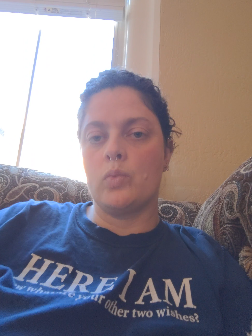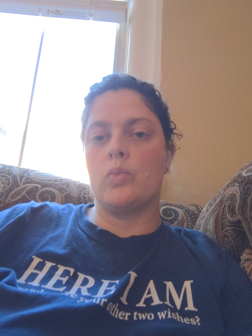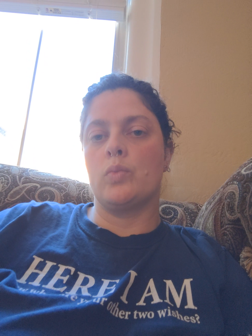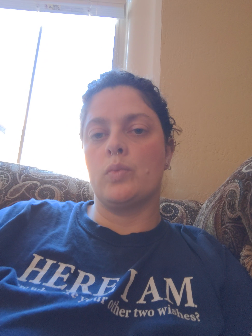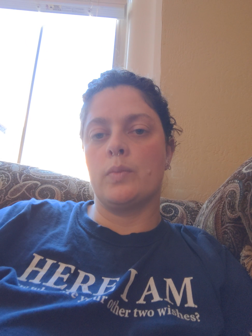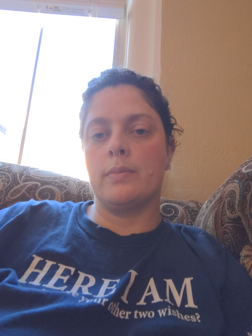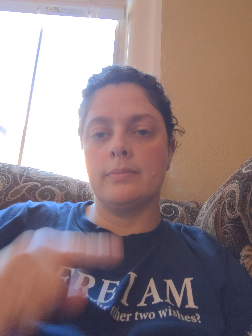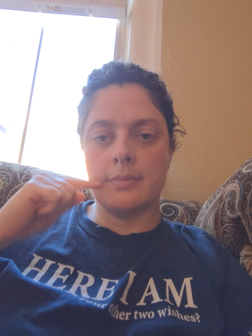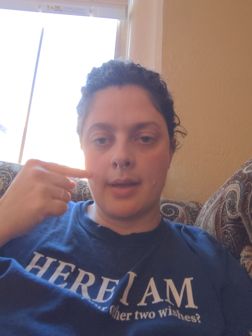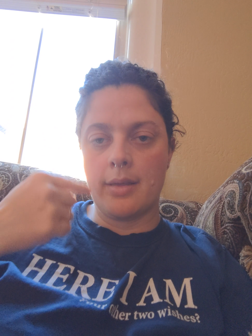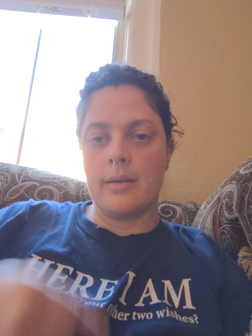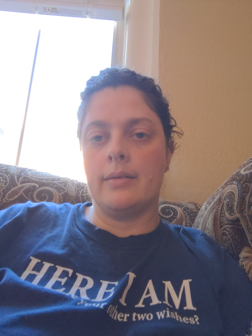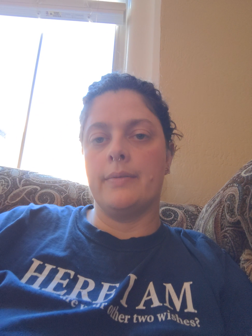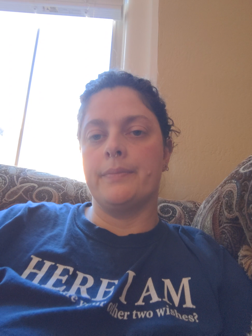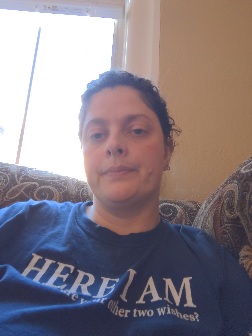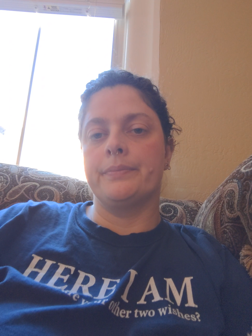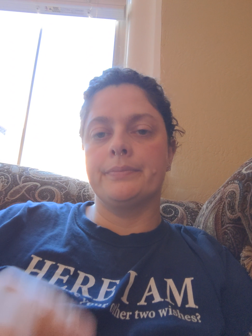smile